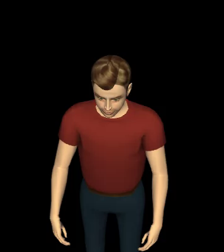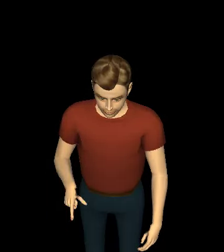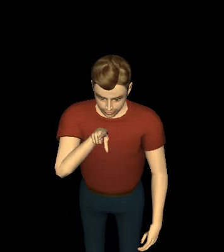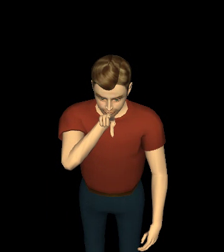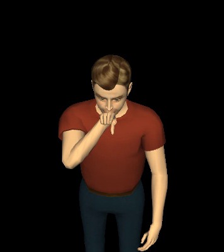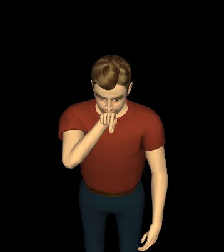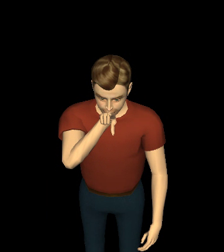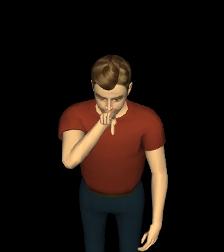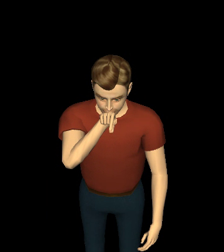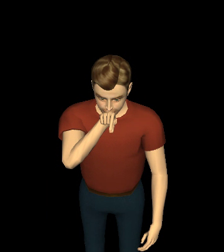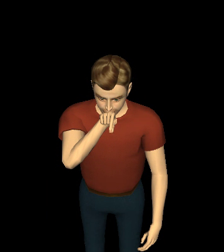دجاجة